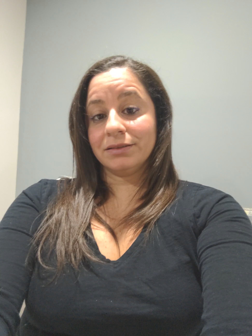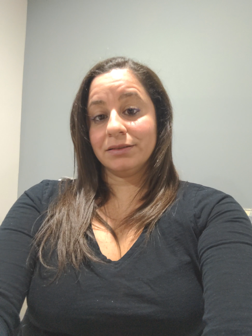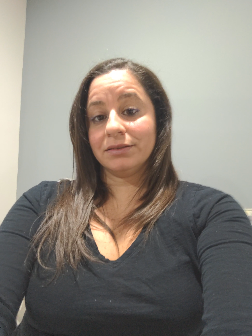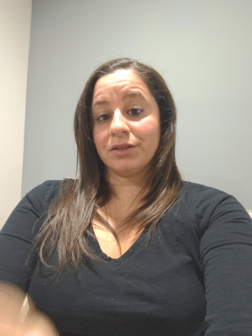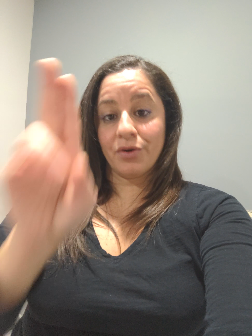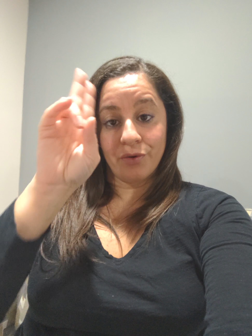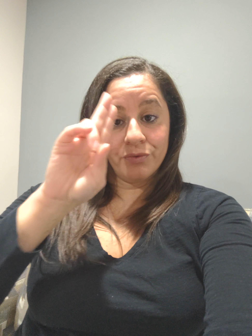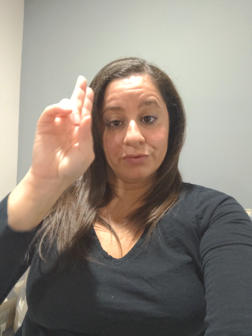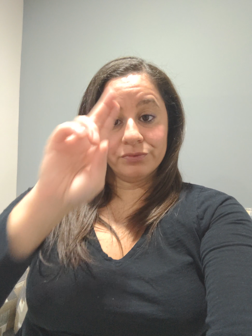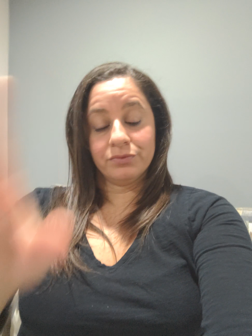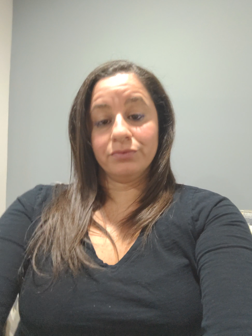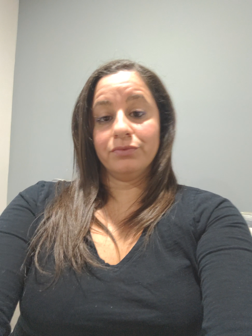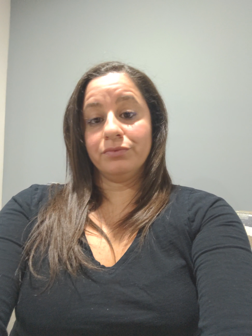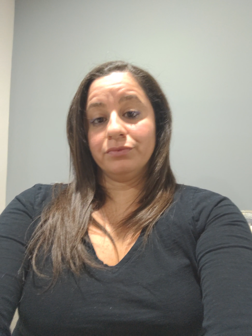uncle